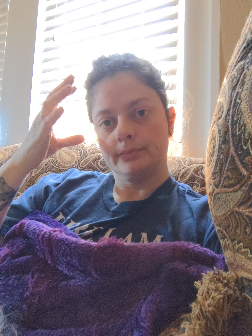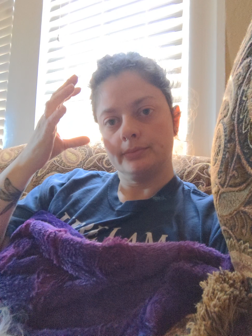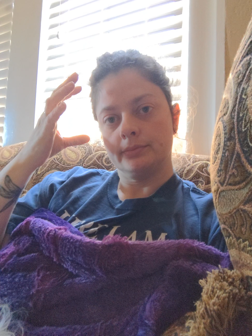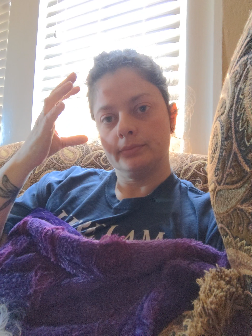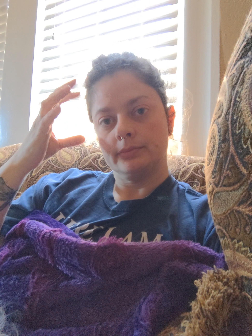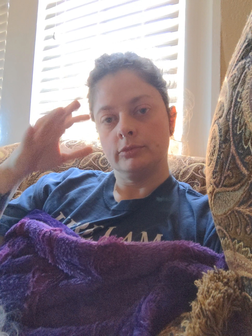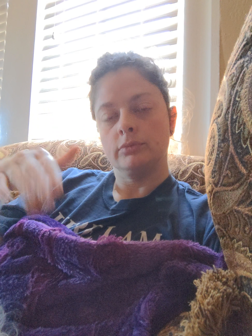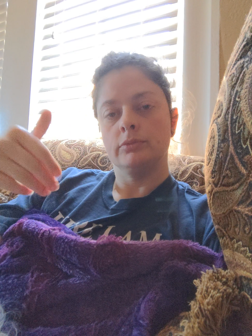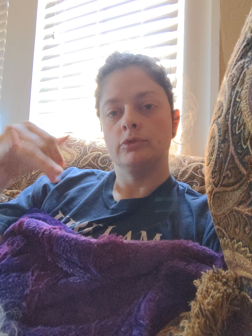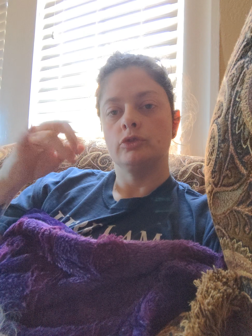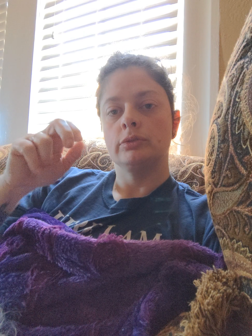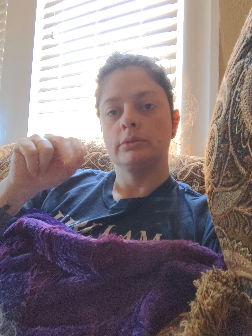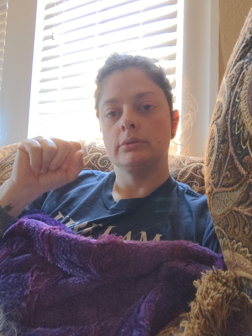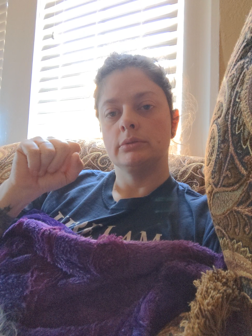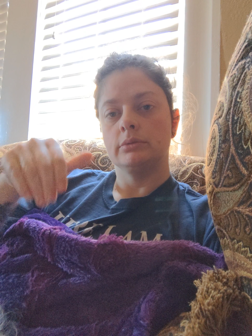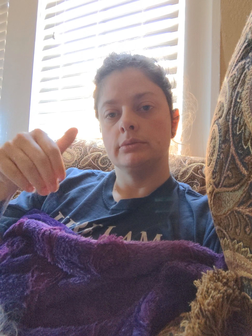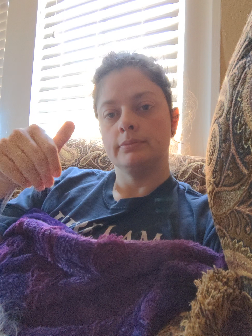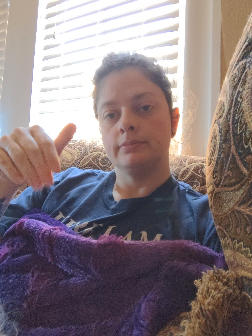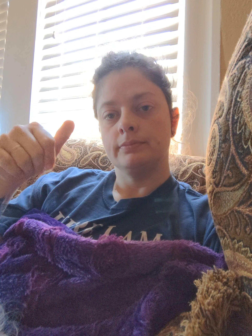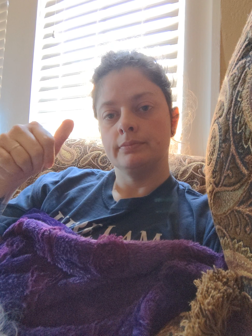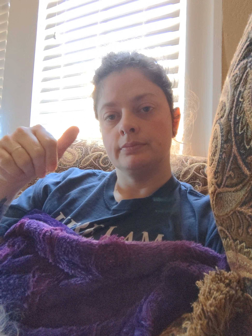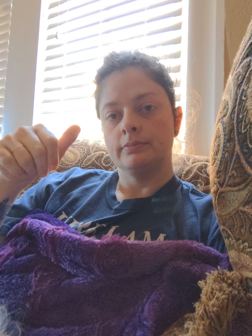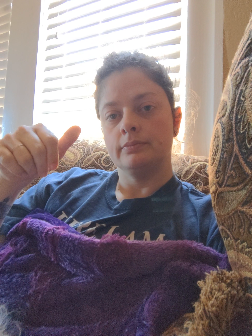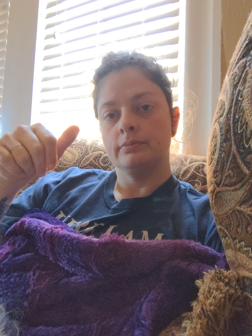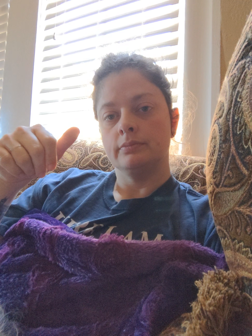jeans